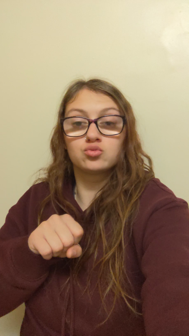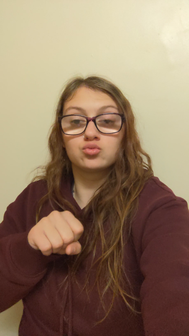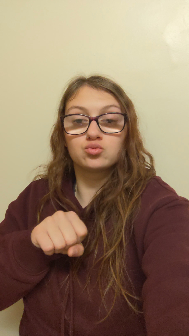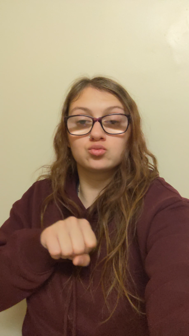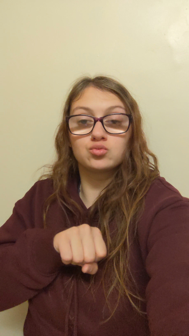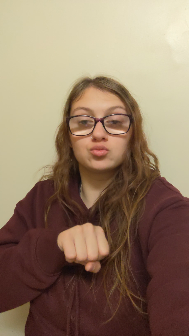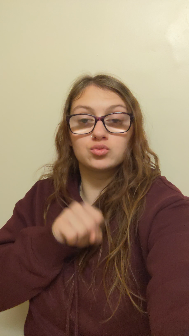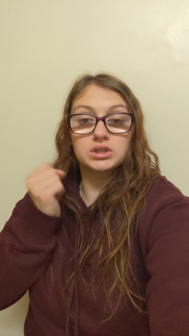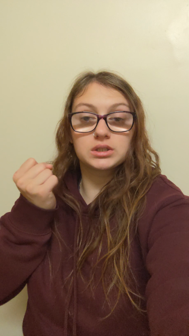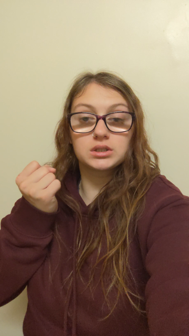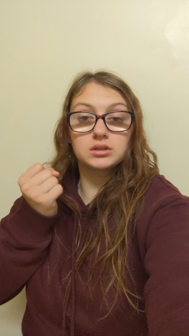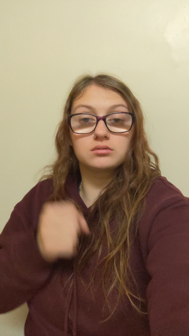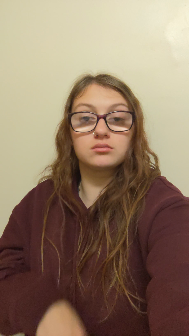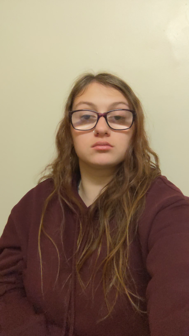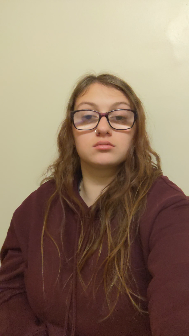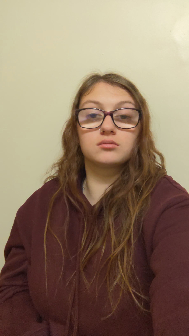break